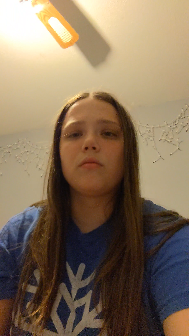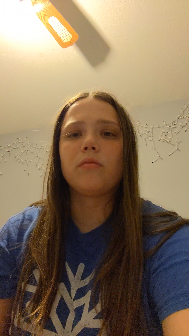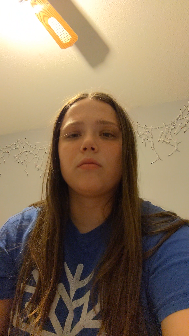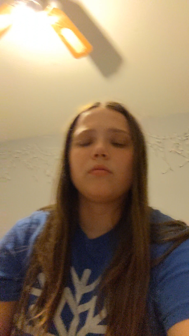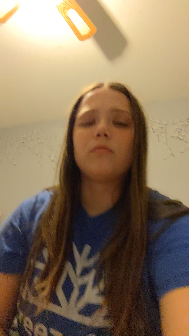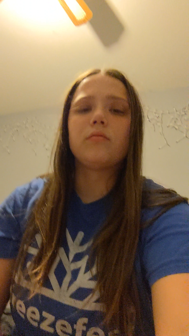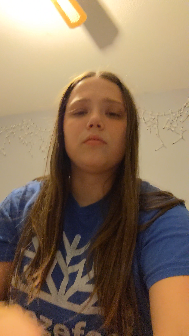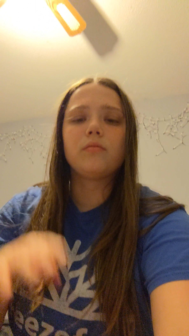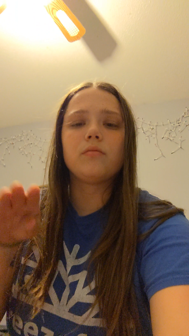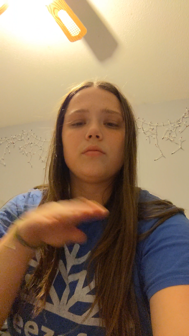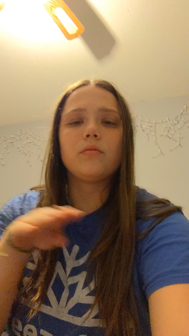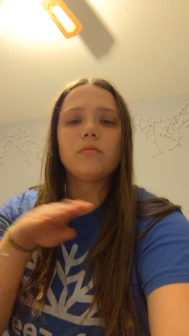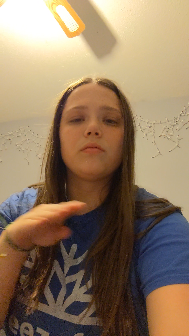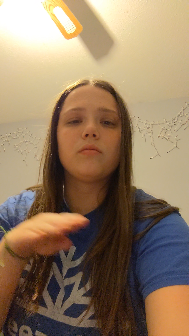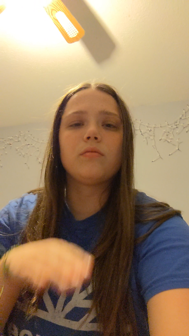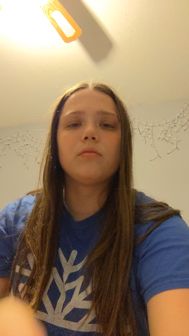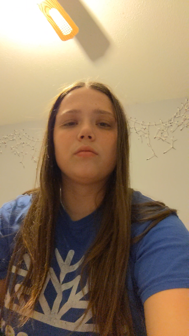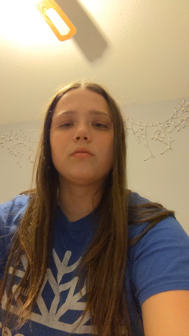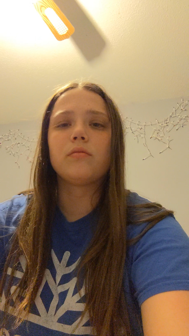boots